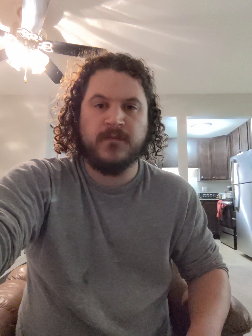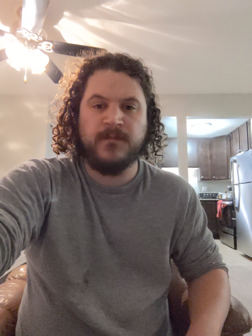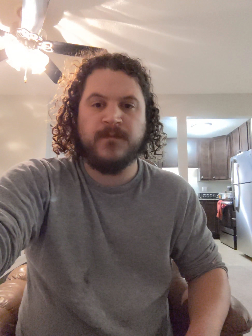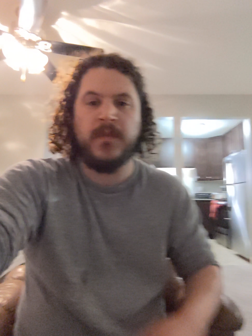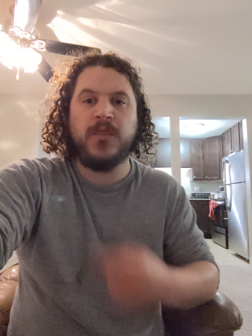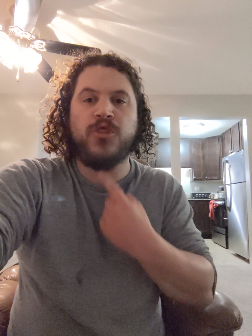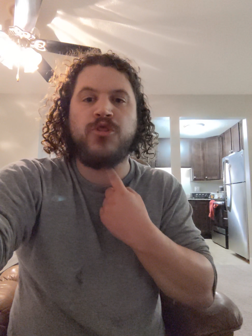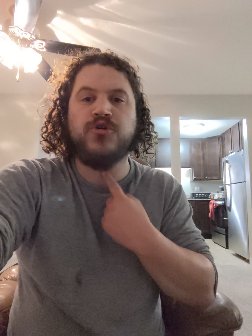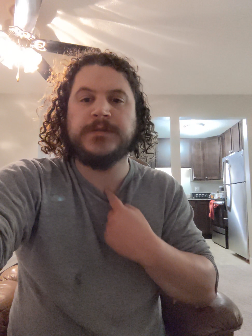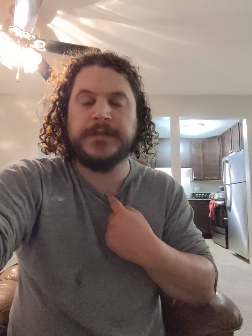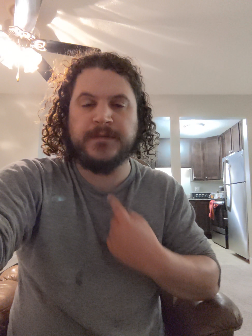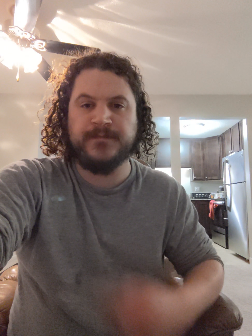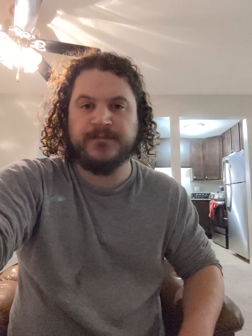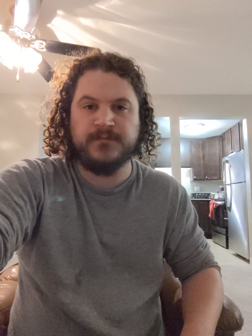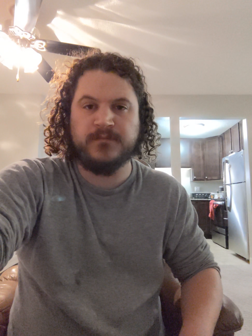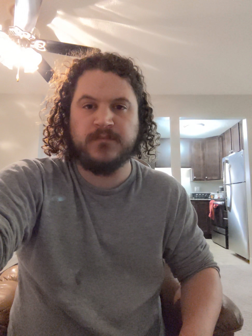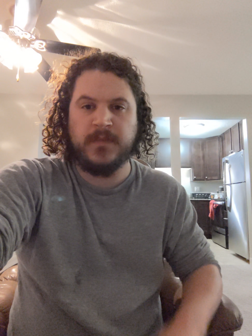thirsty